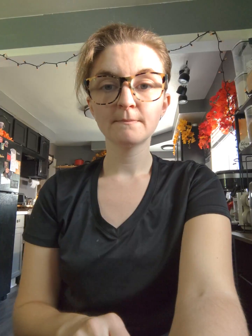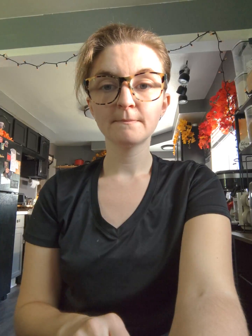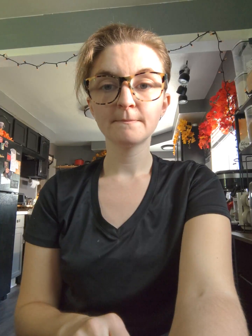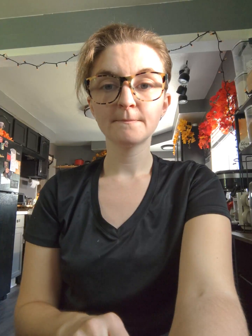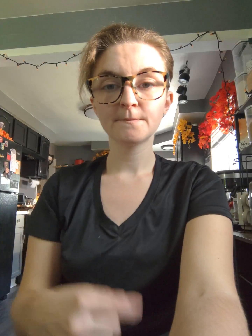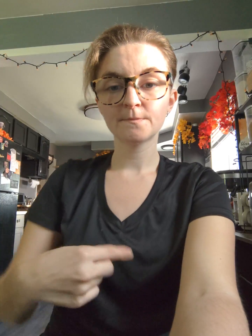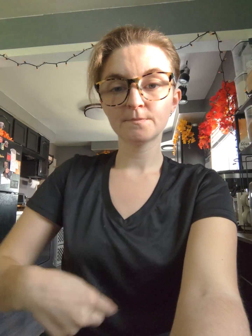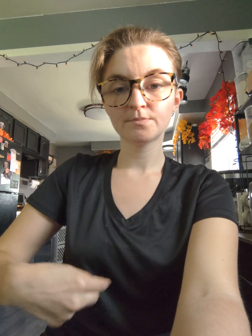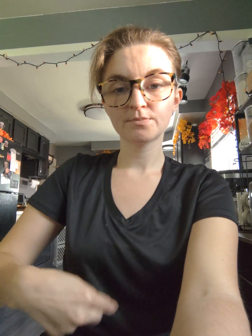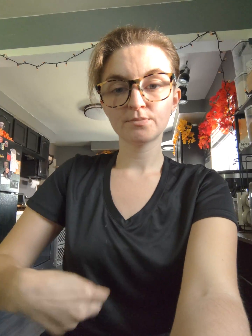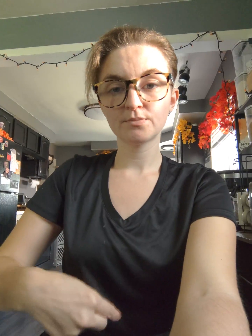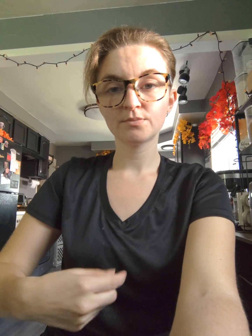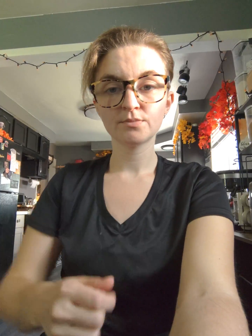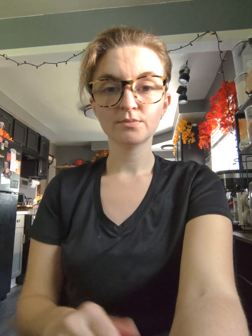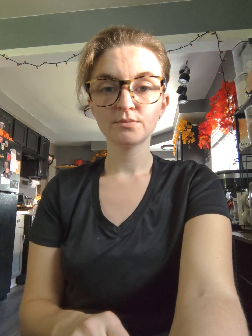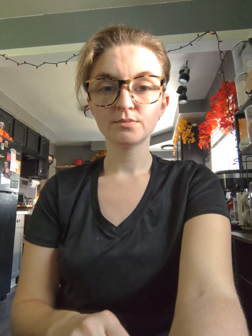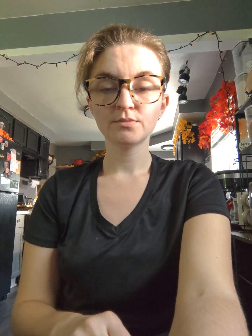belly button